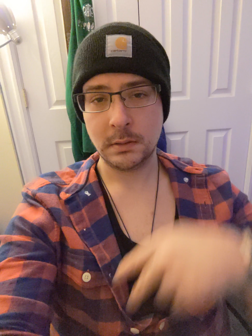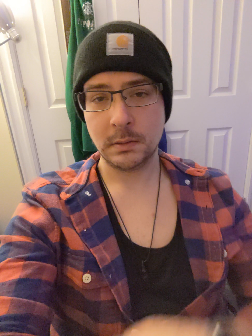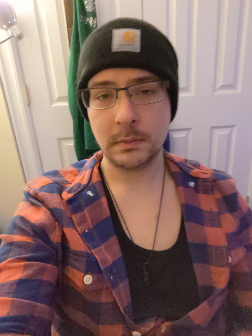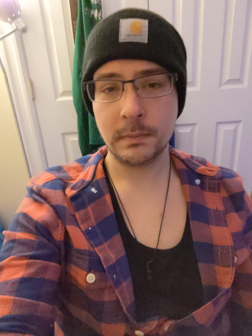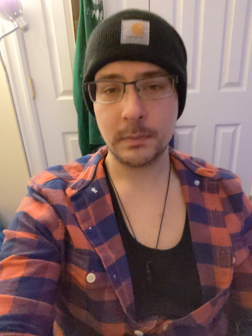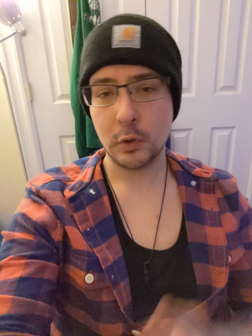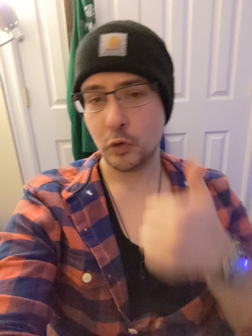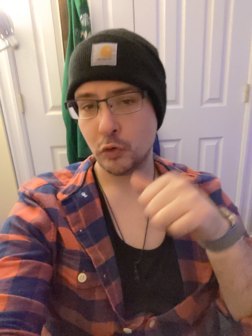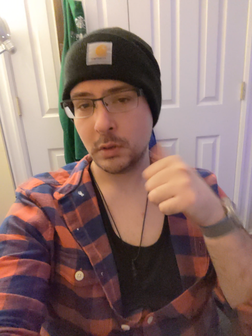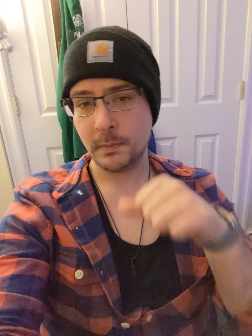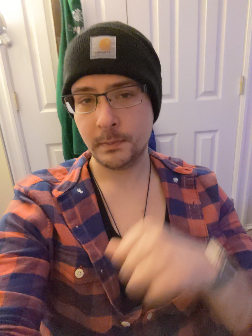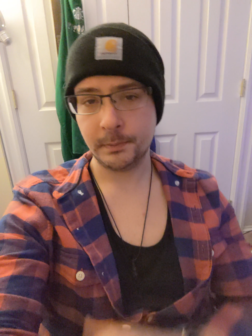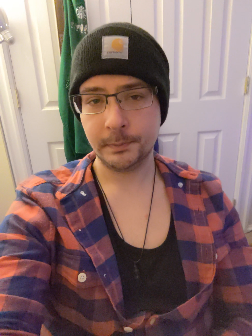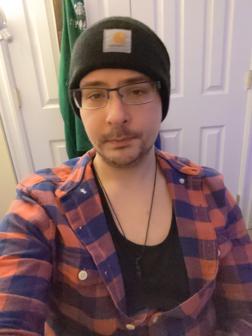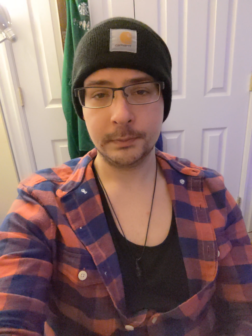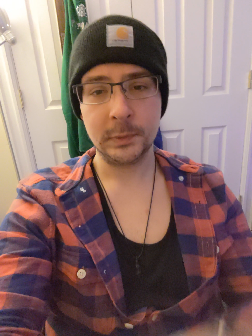girl